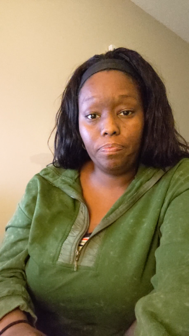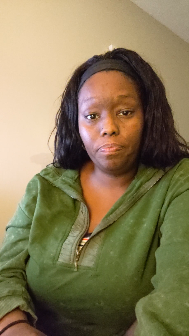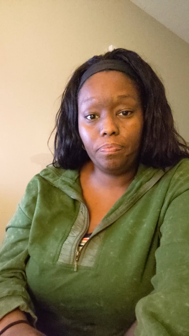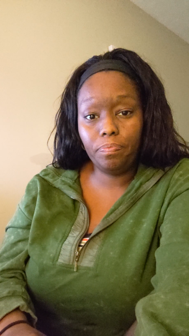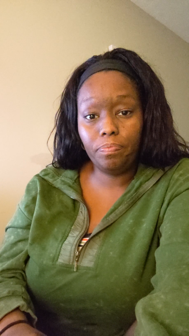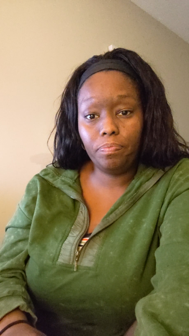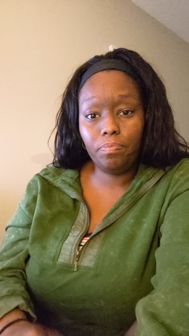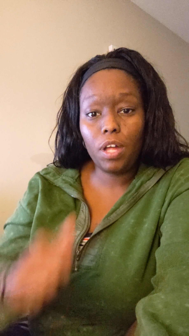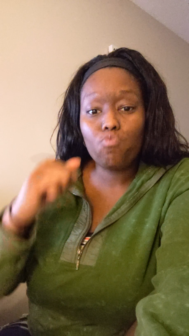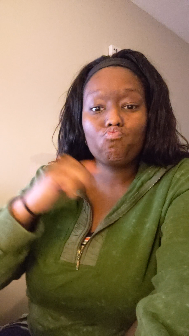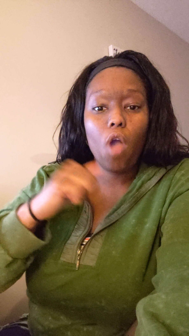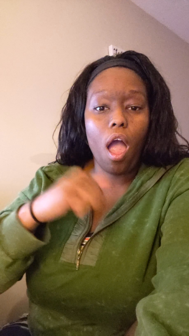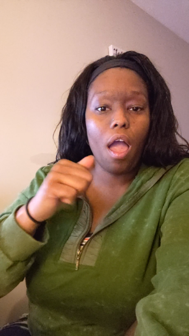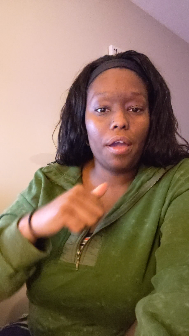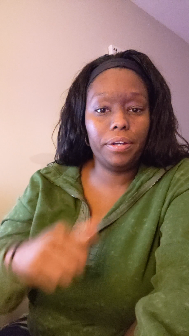rock